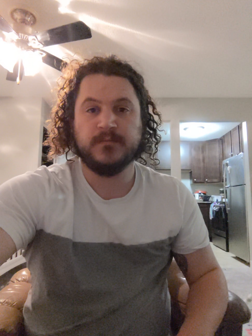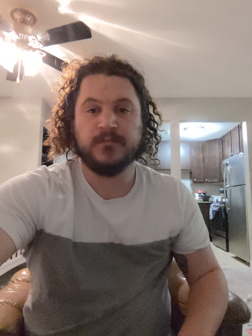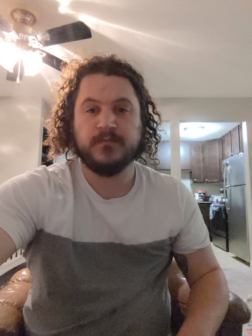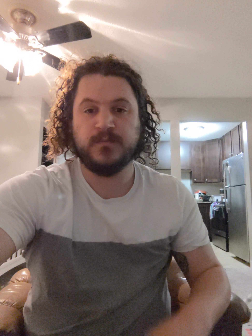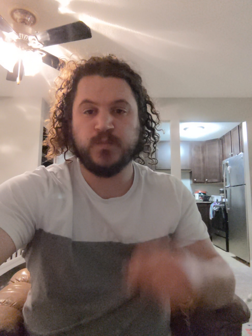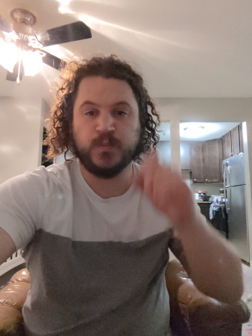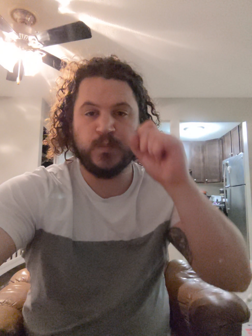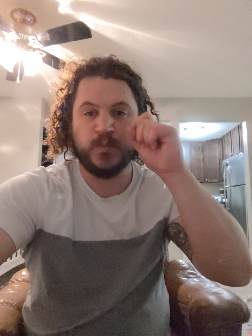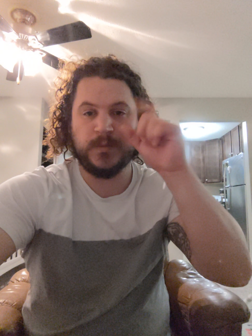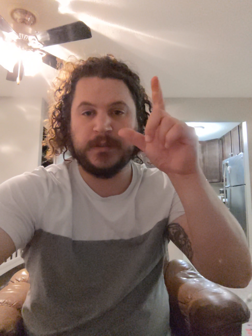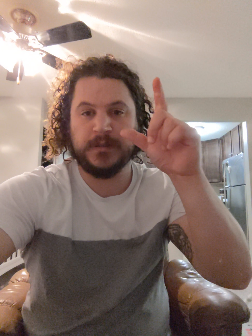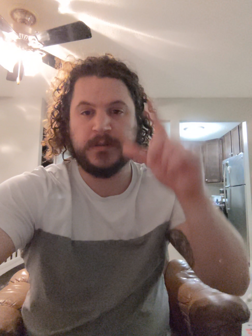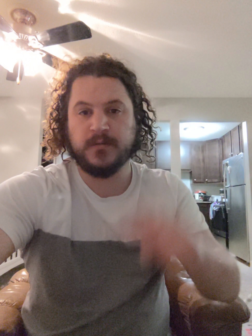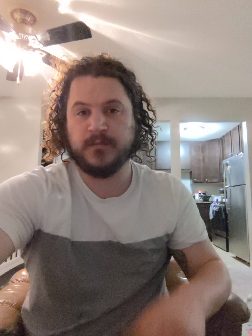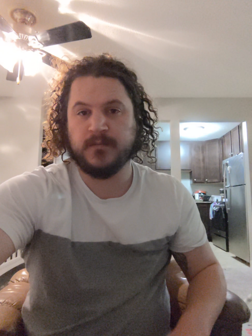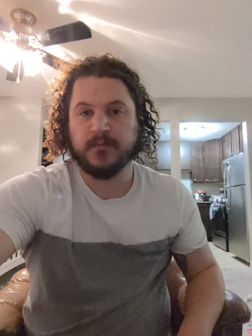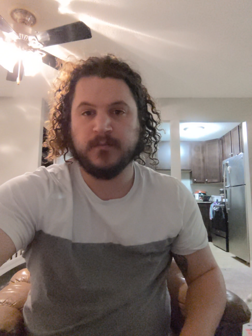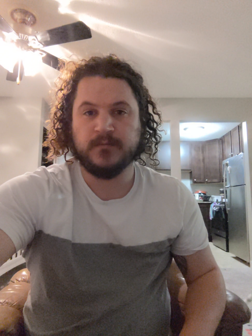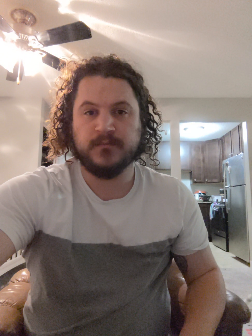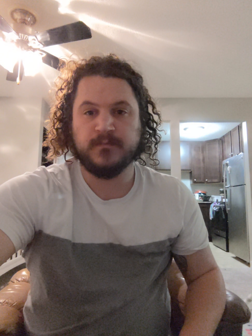wake